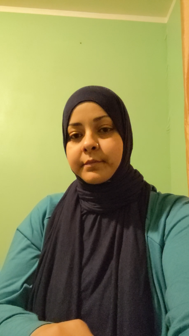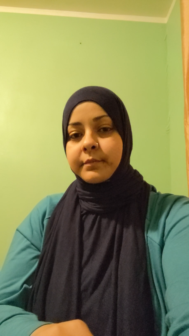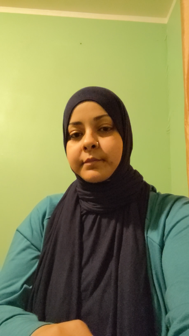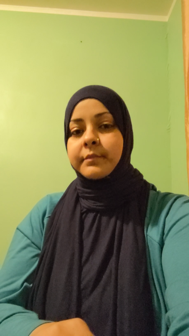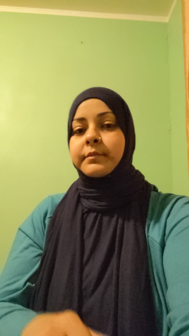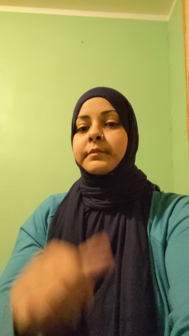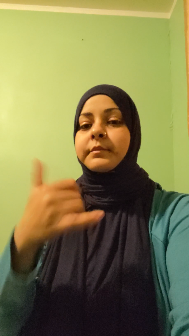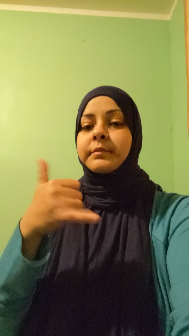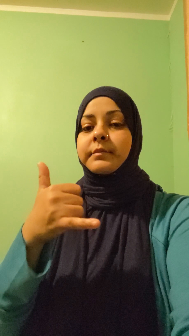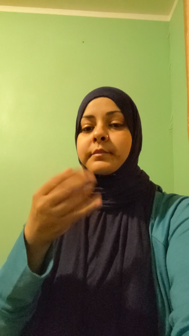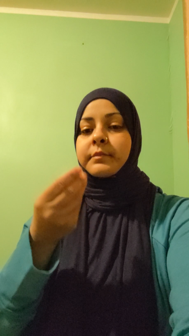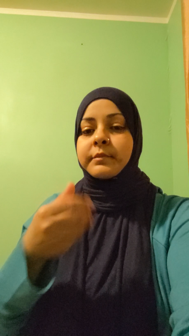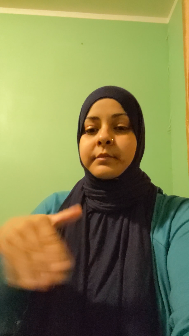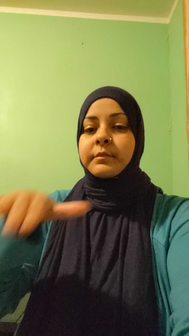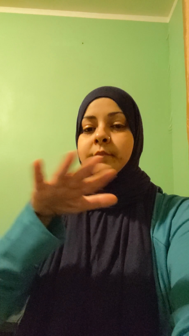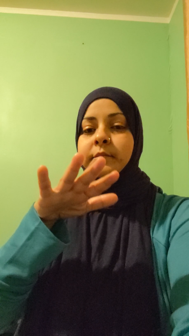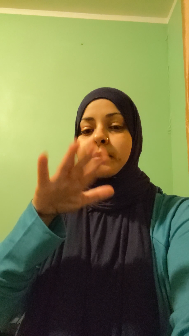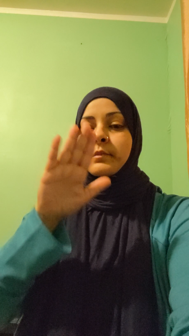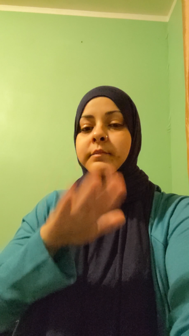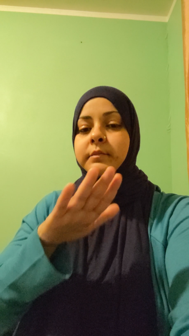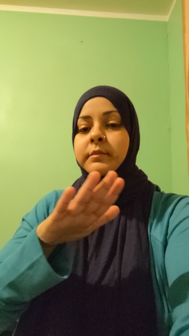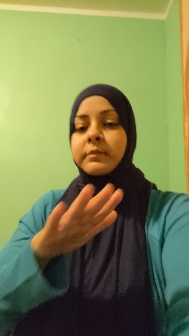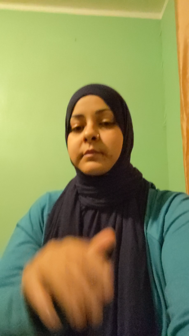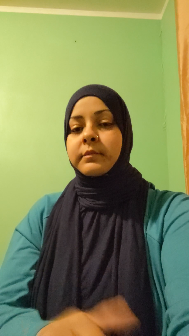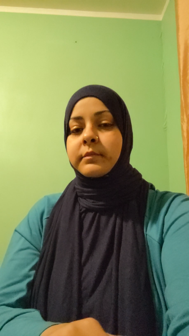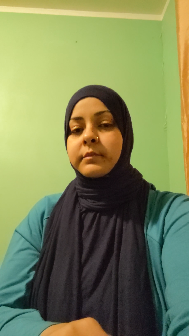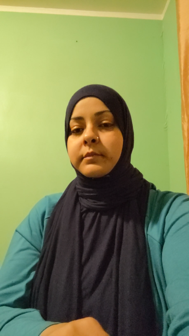playground